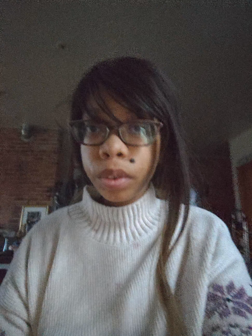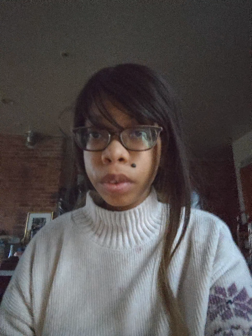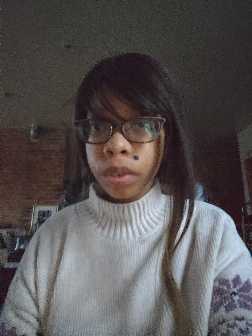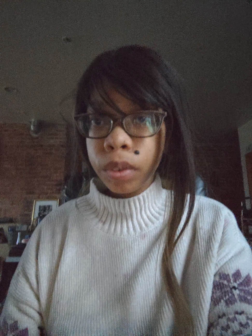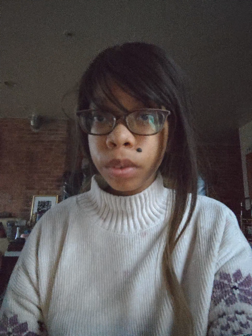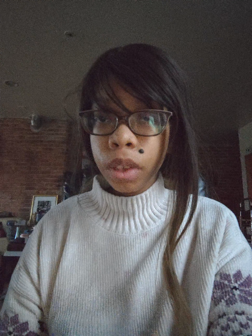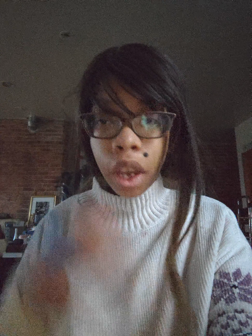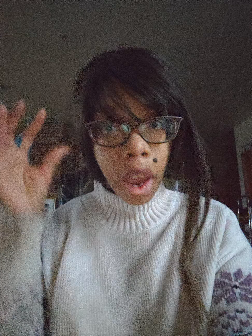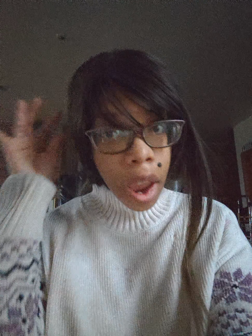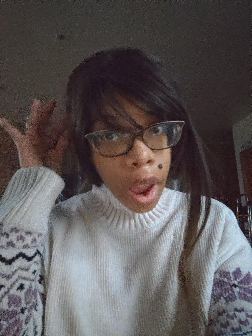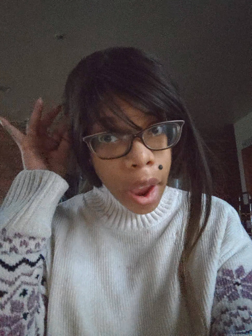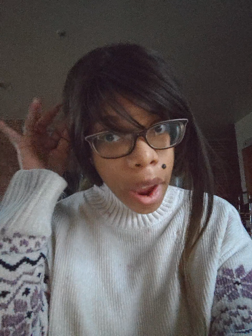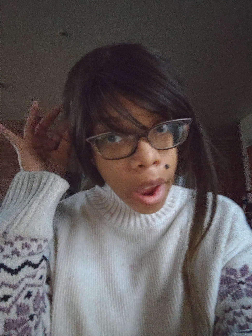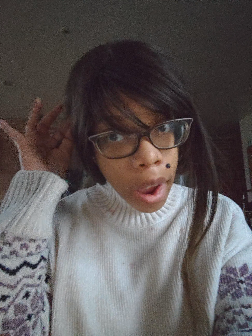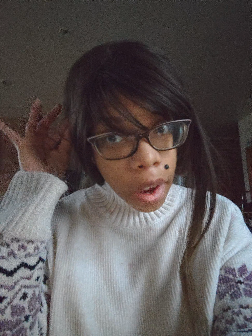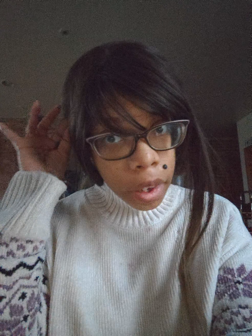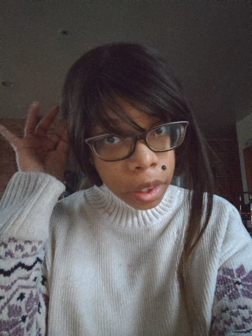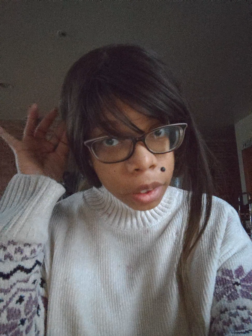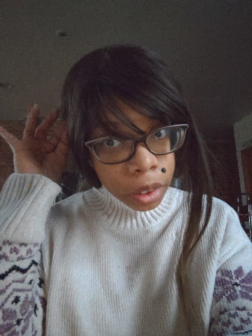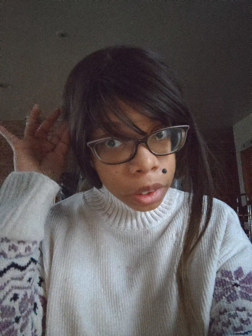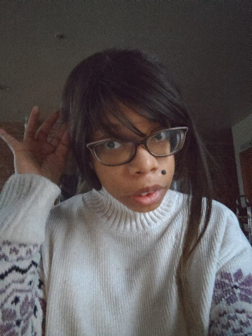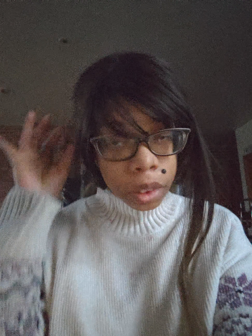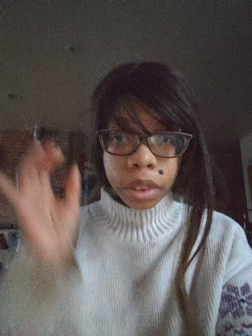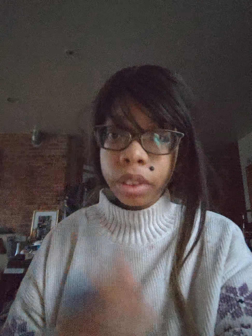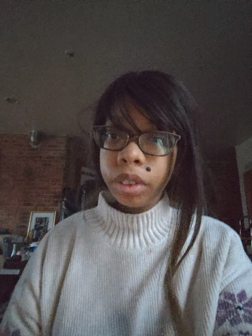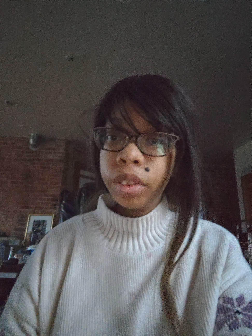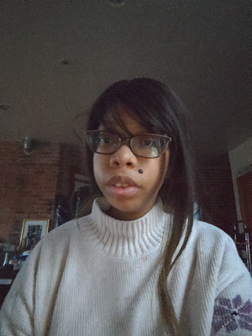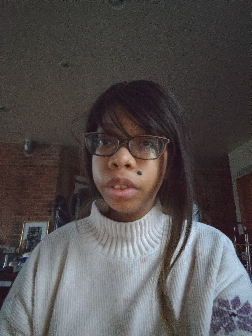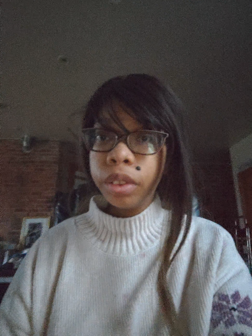hair